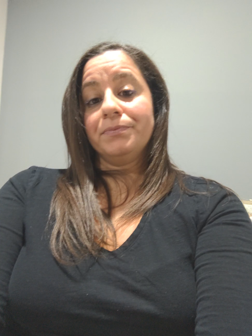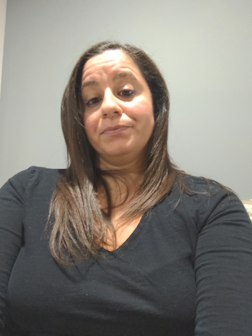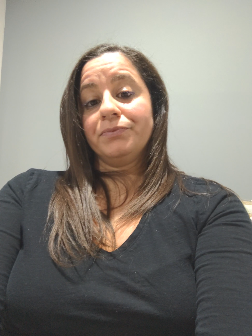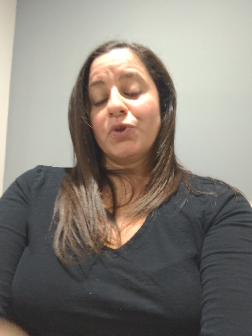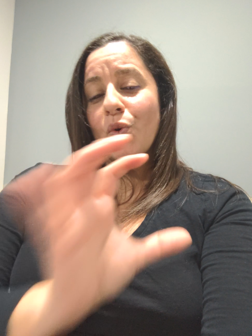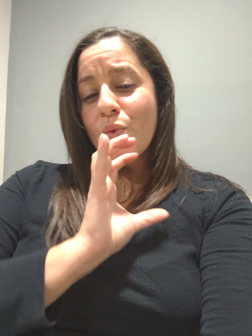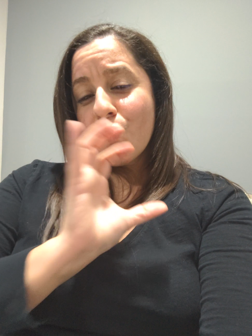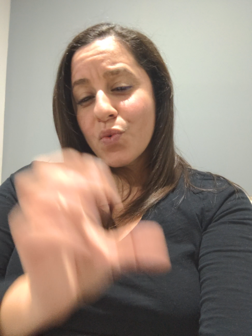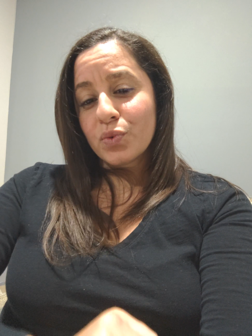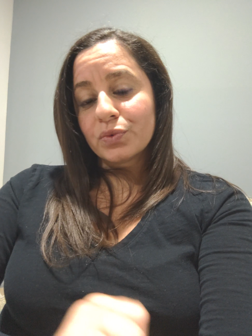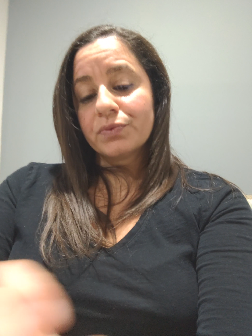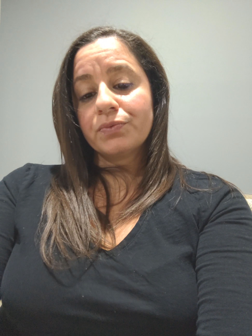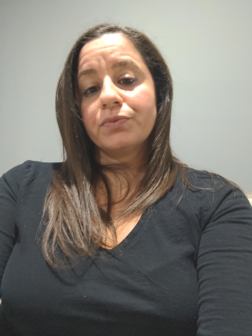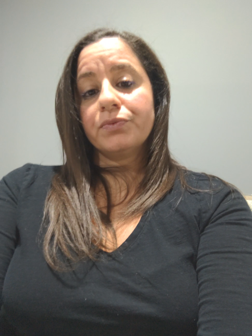old